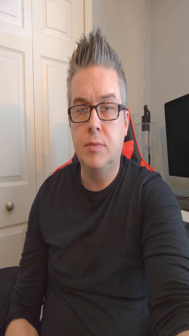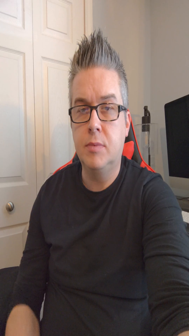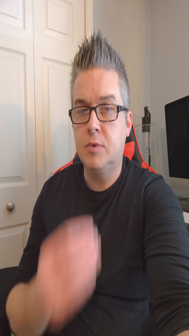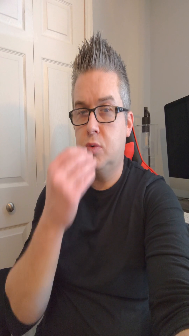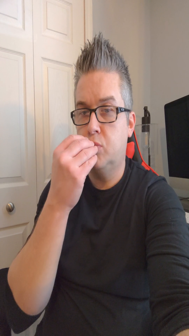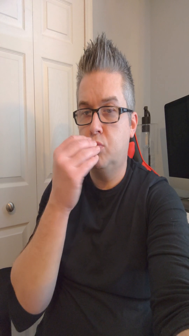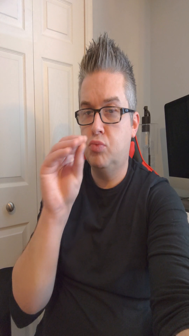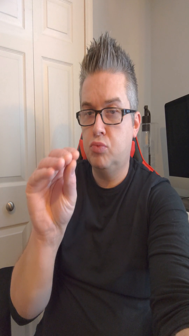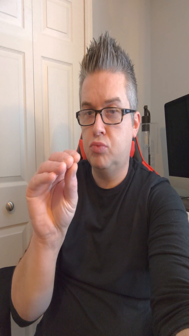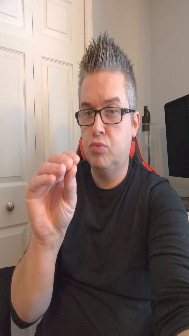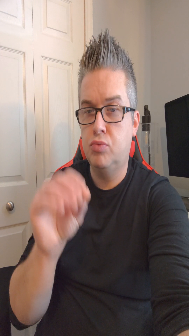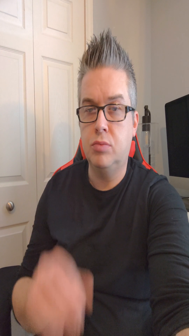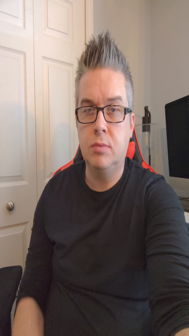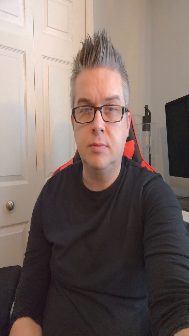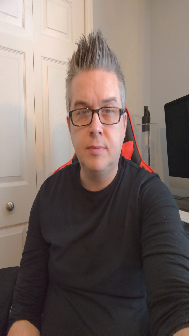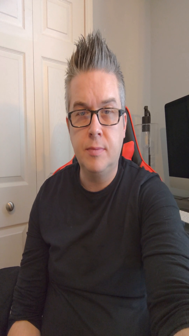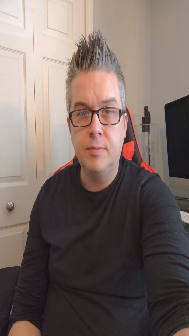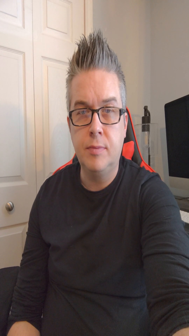kiss